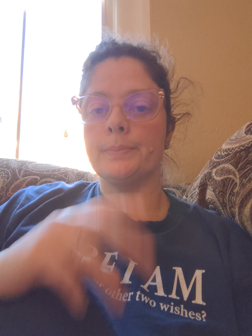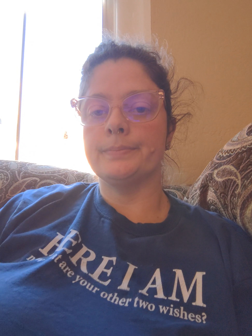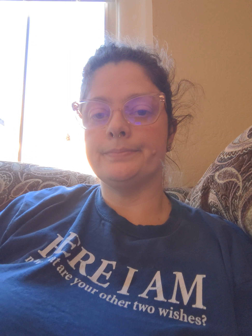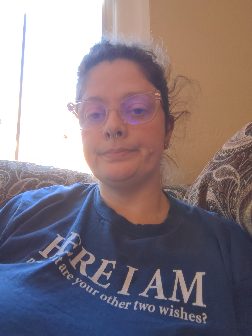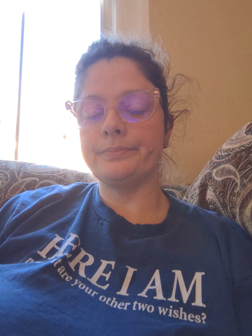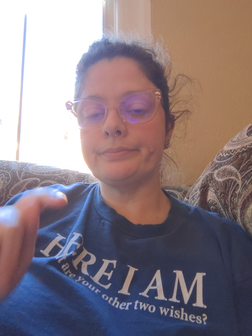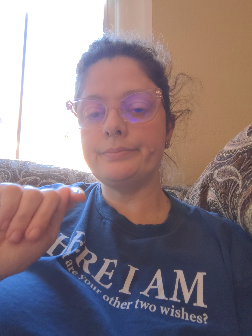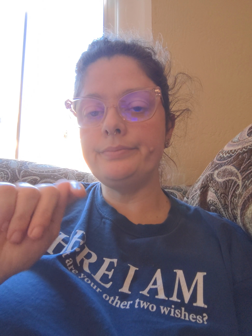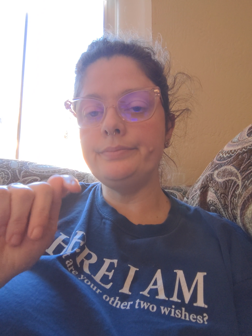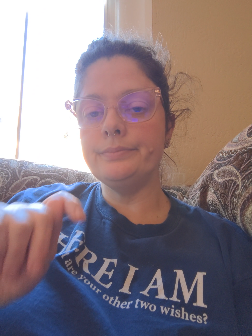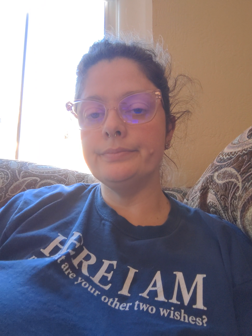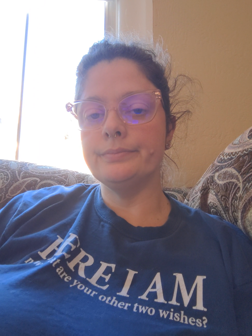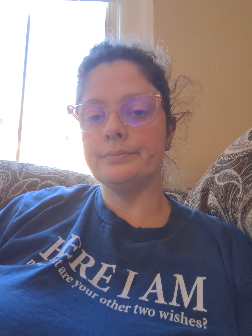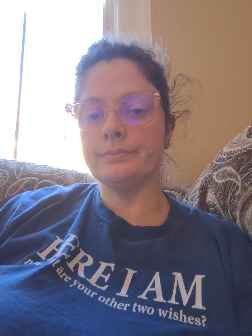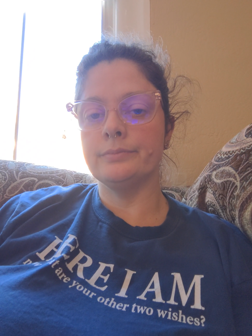potty